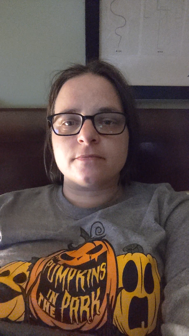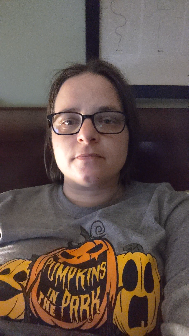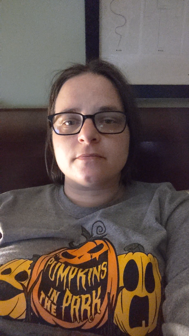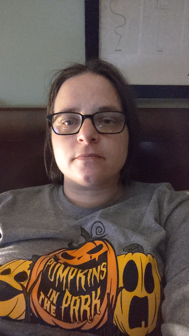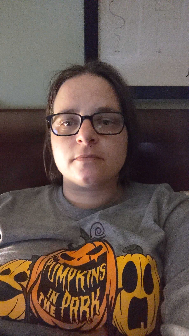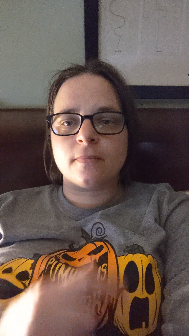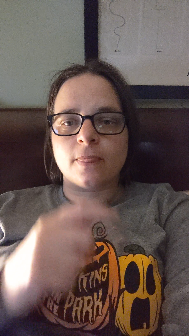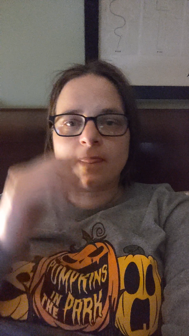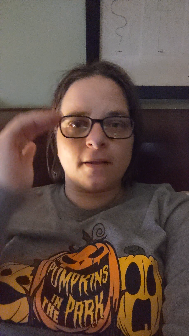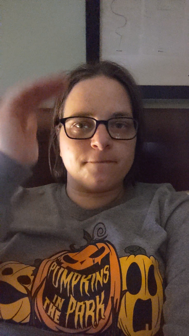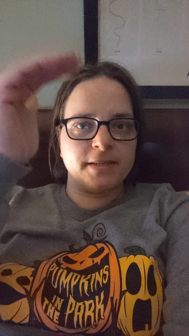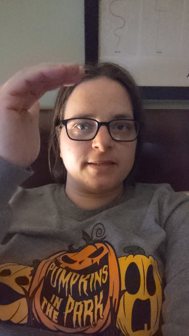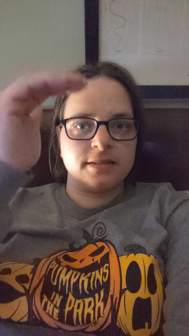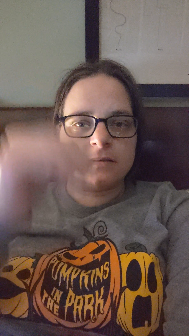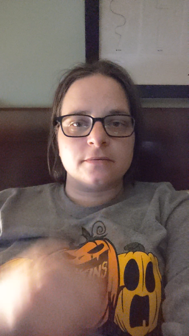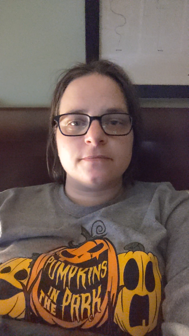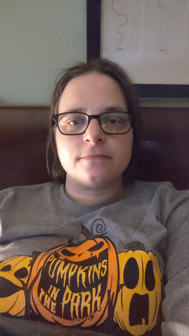big